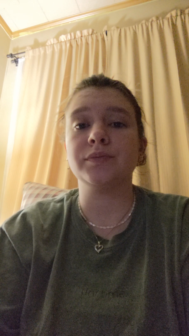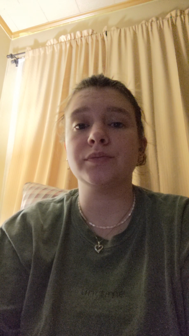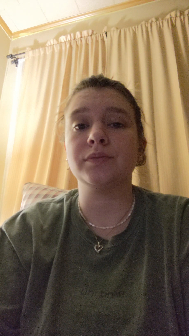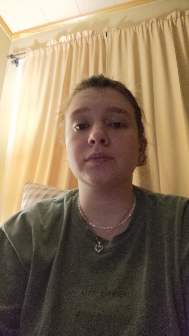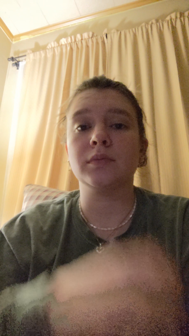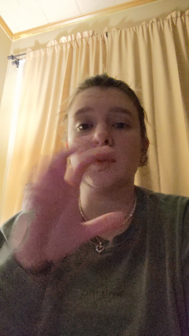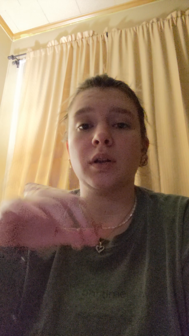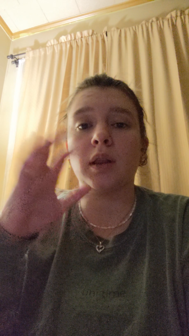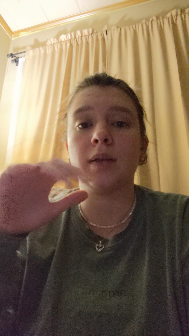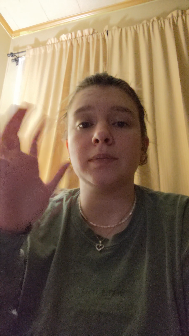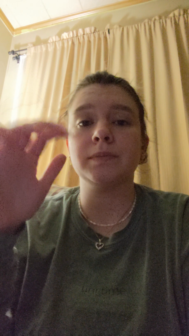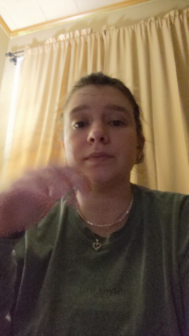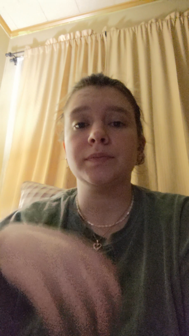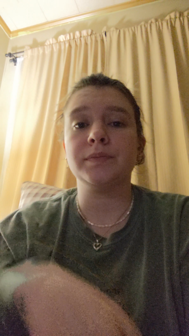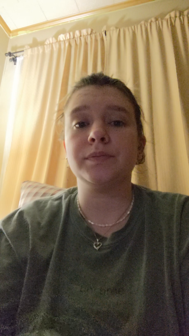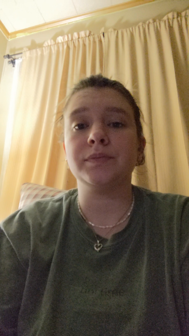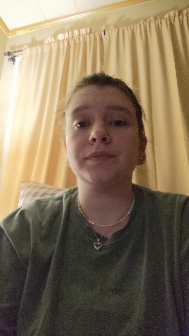climb